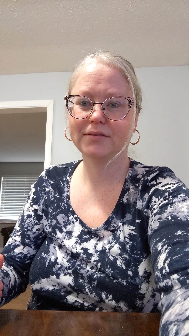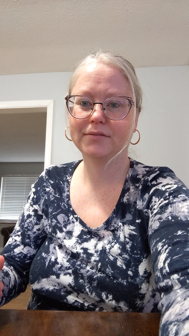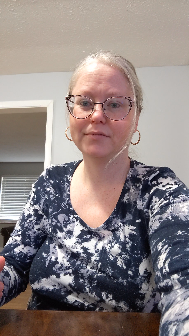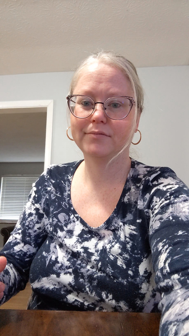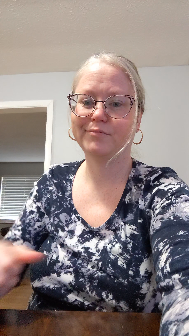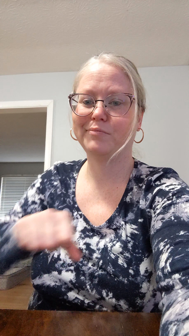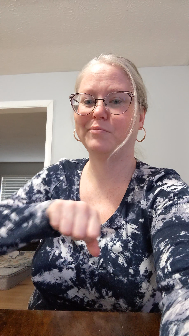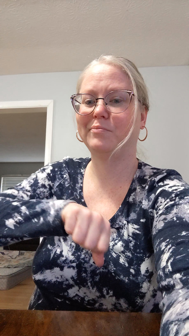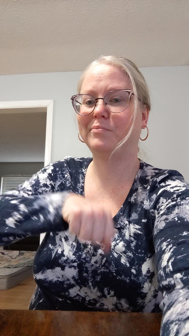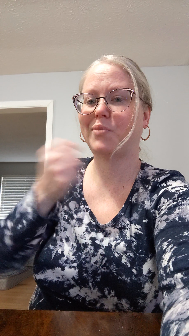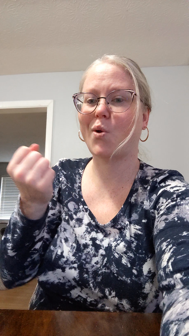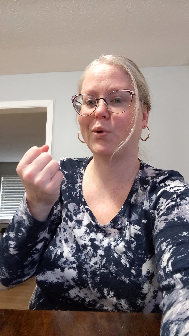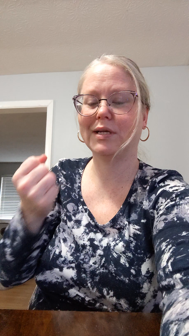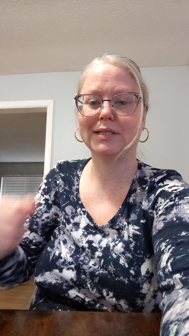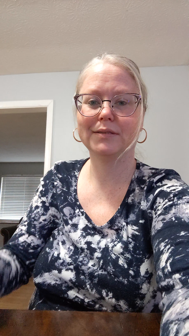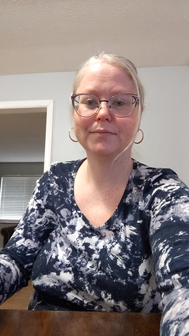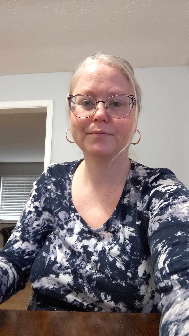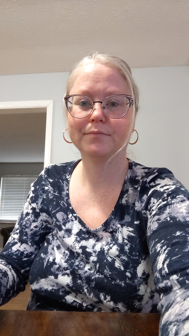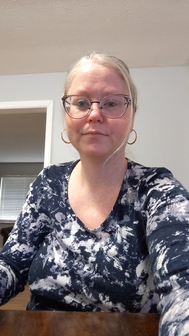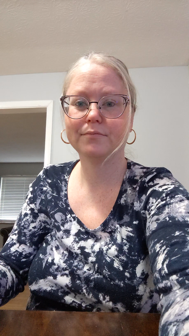broken